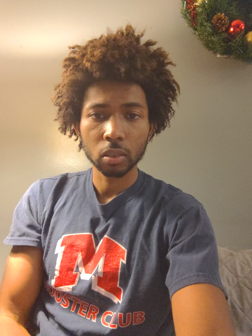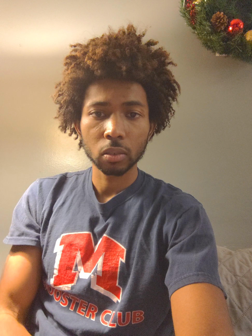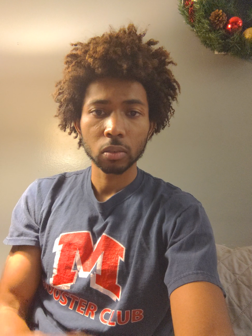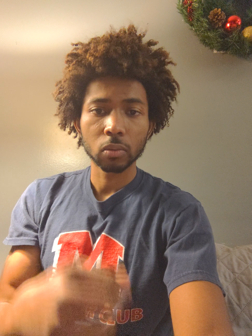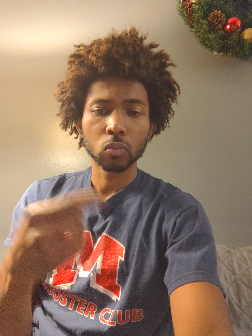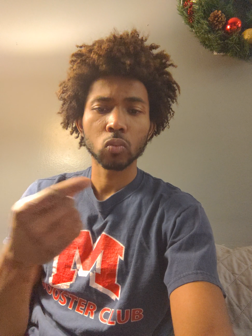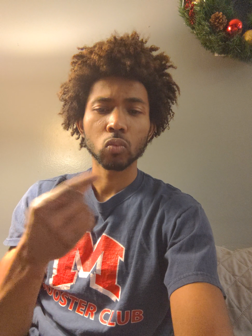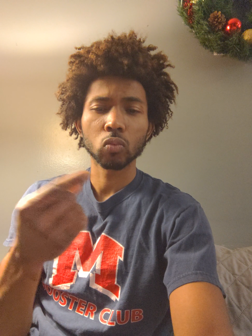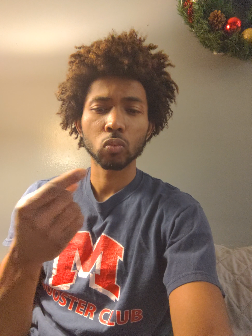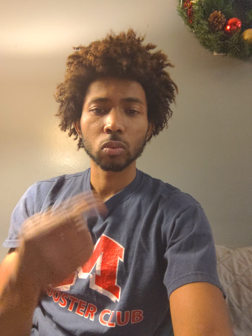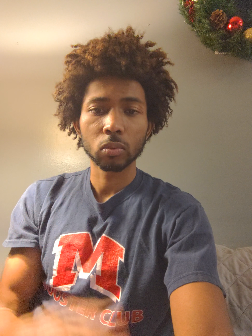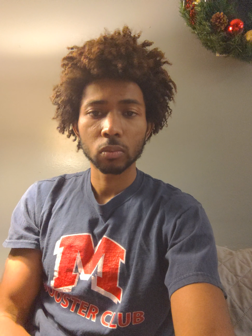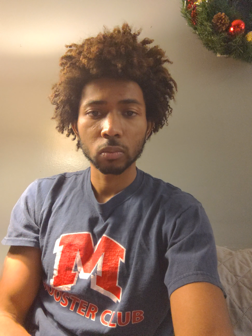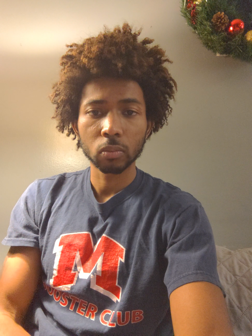owie